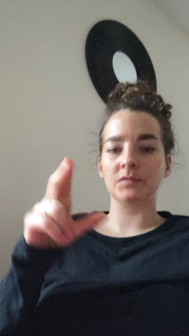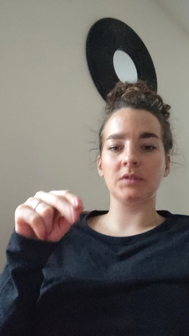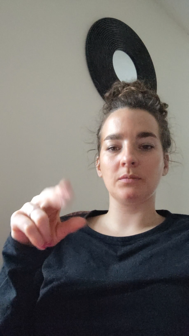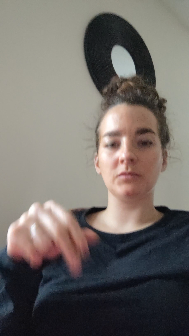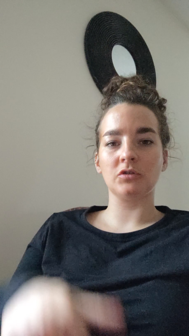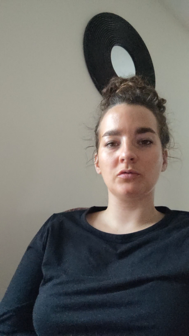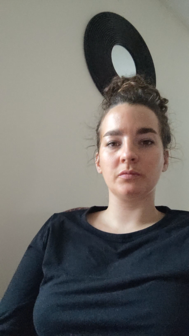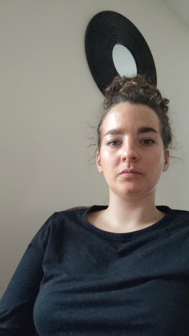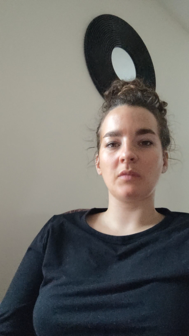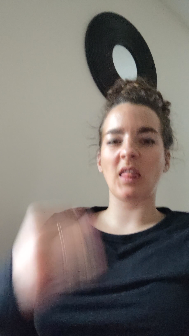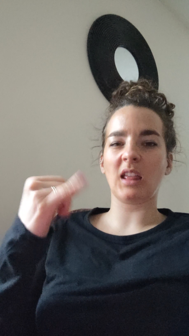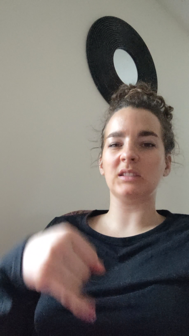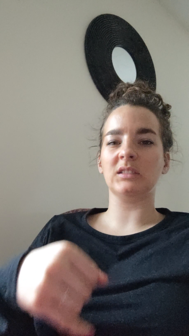last